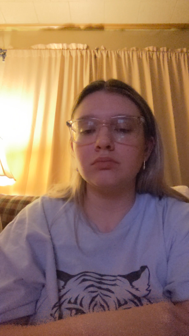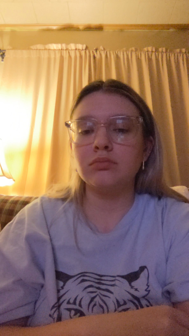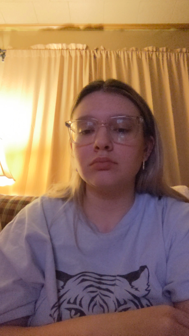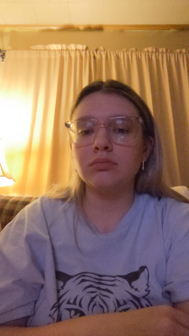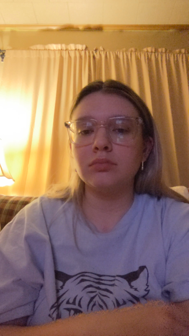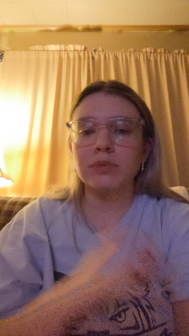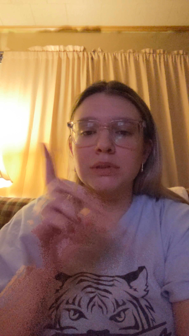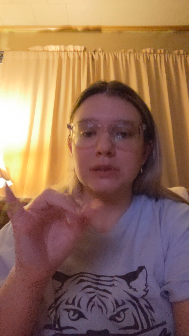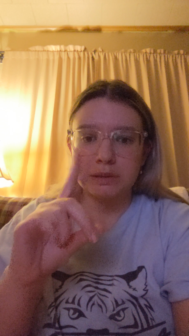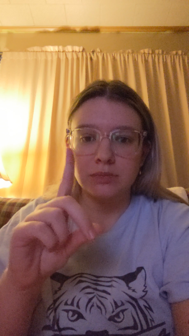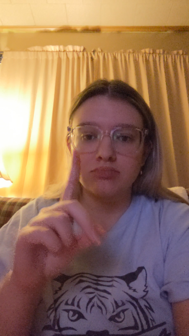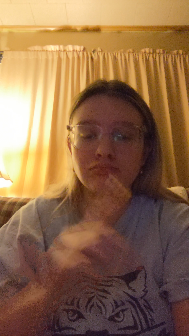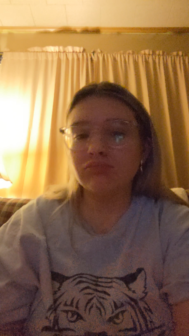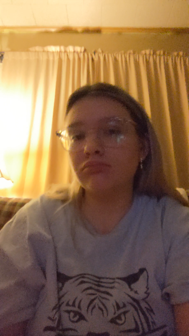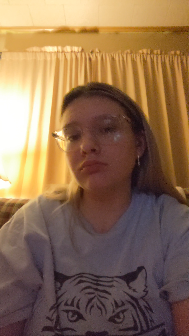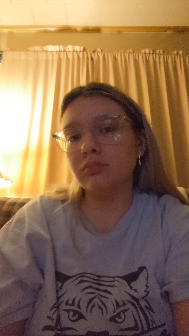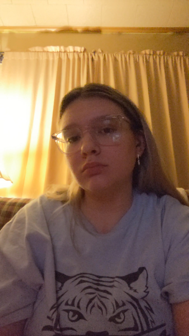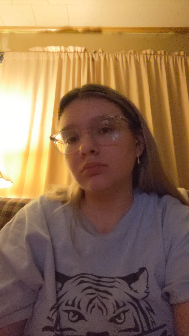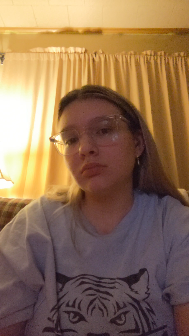did